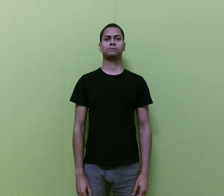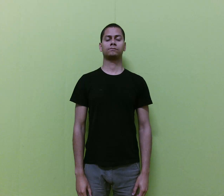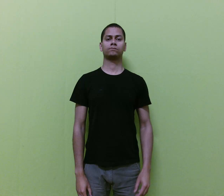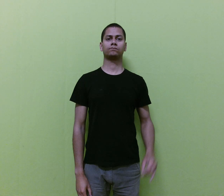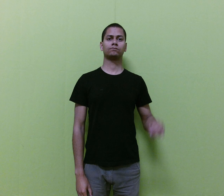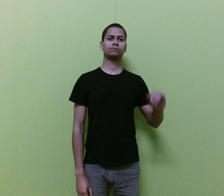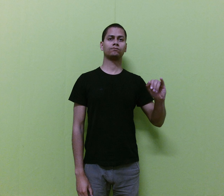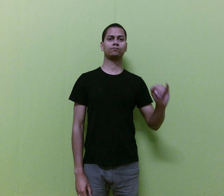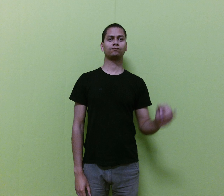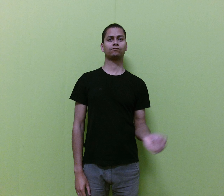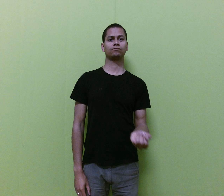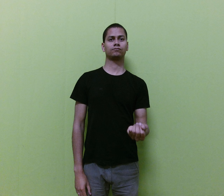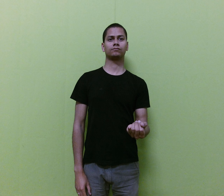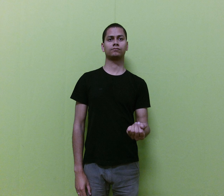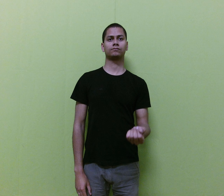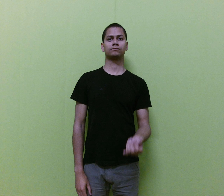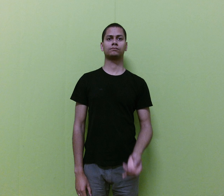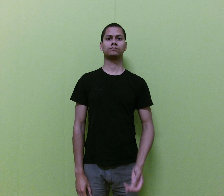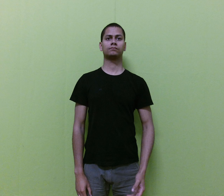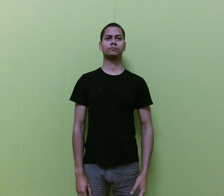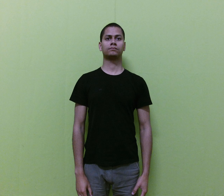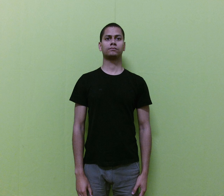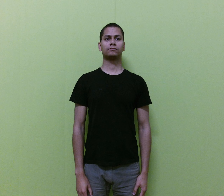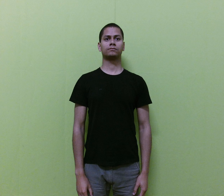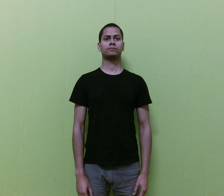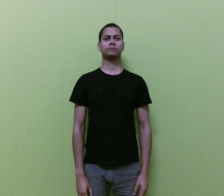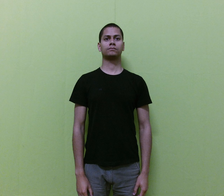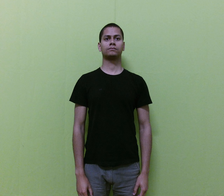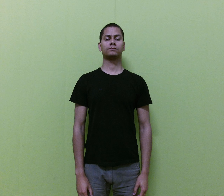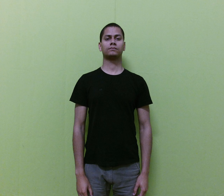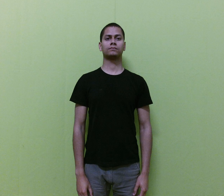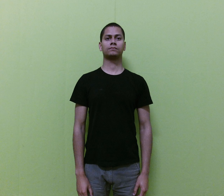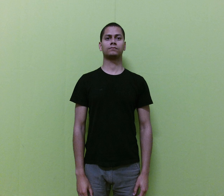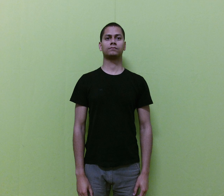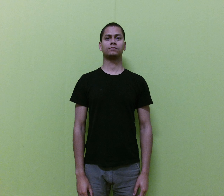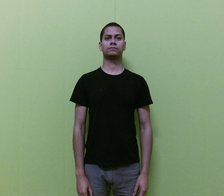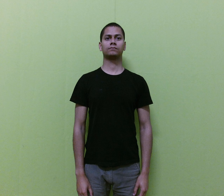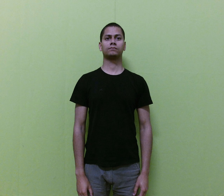aproveitar